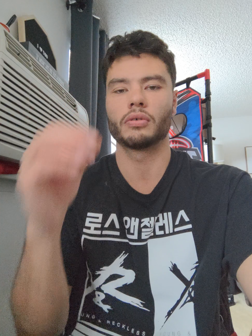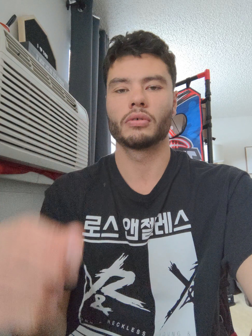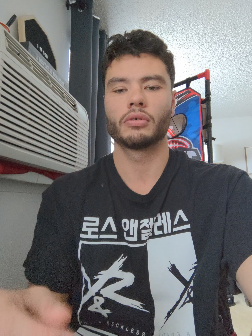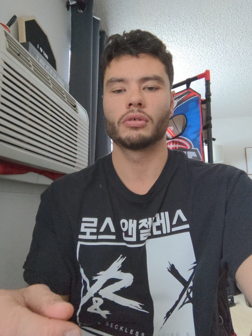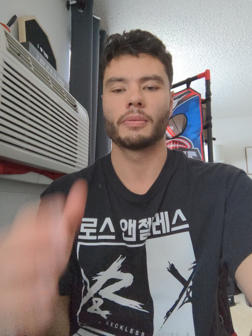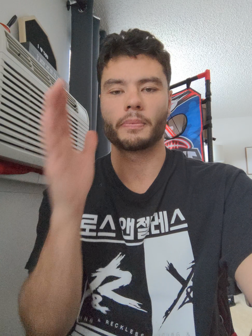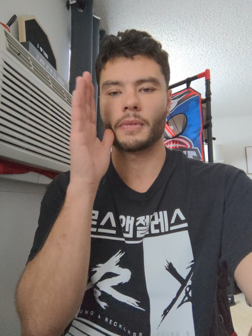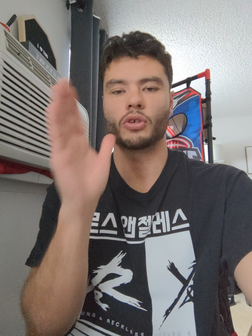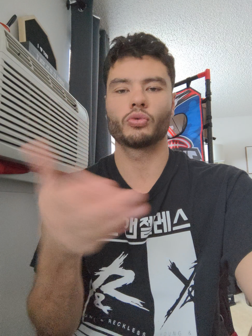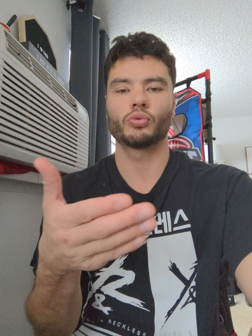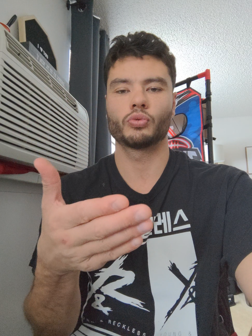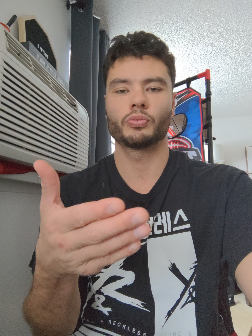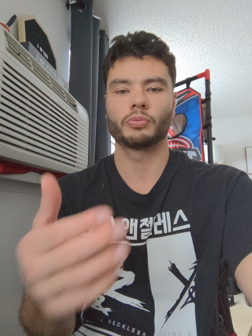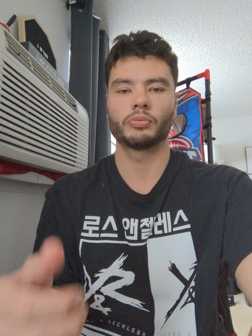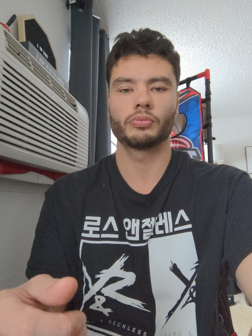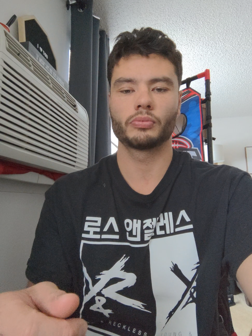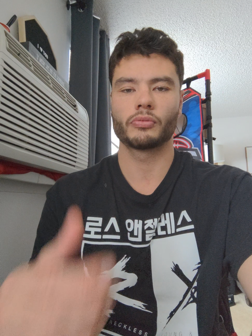bedroom